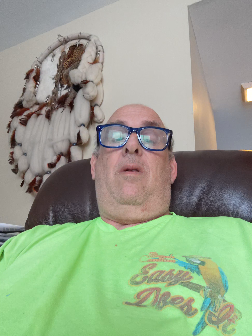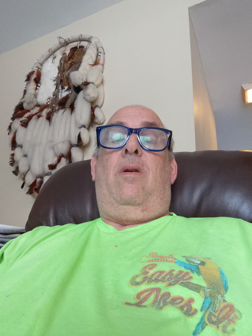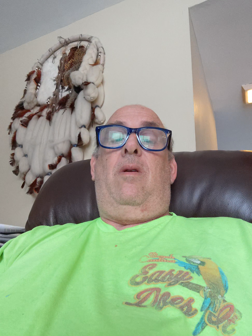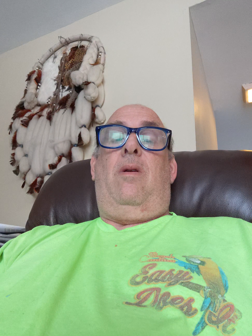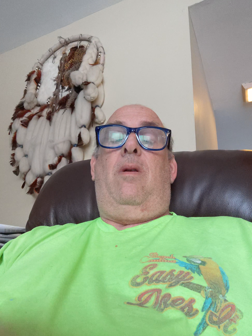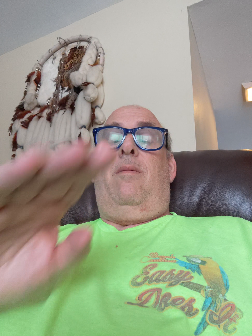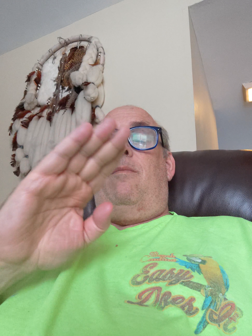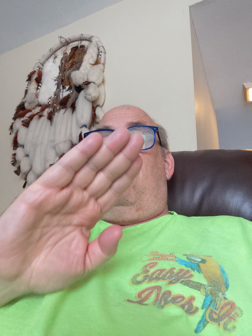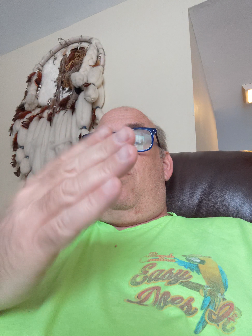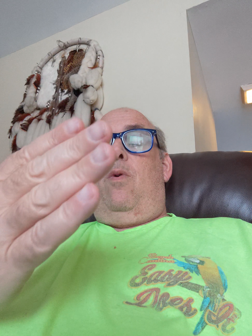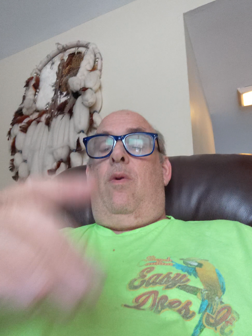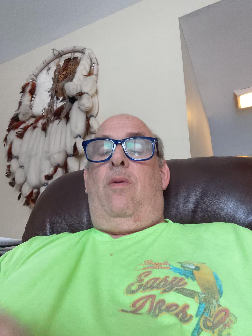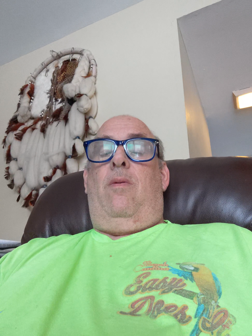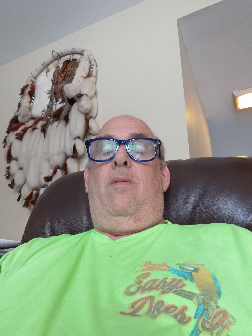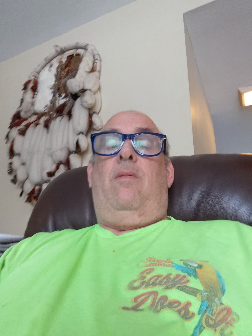book